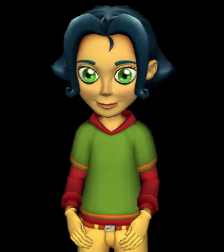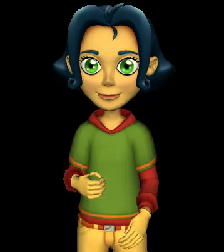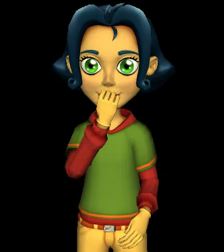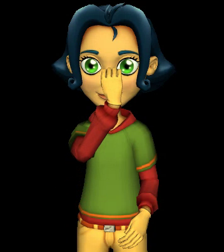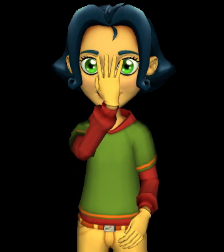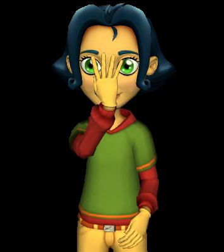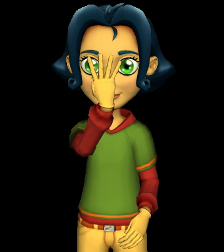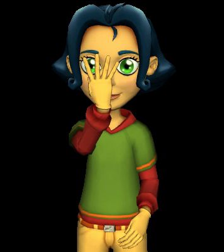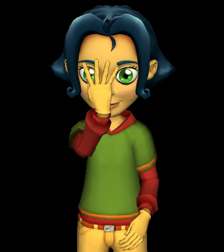أزهار